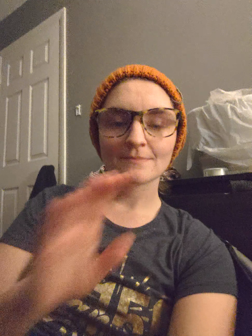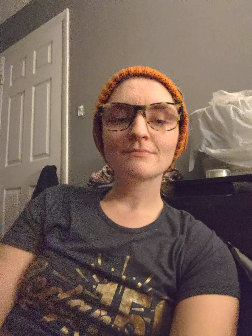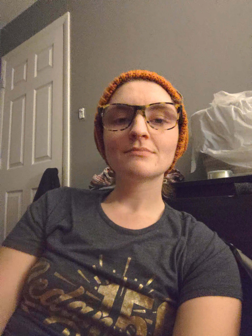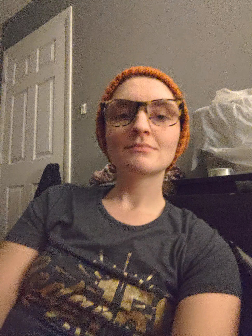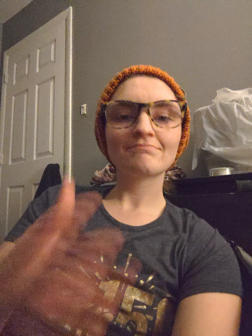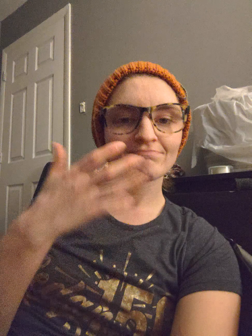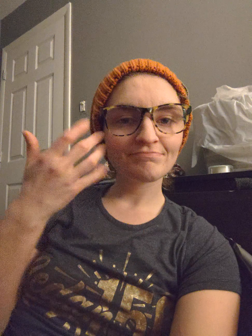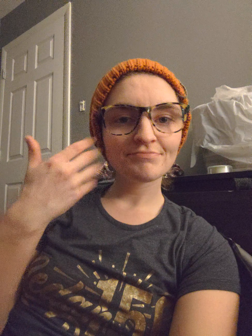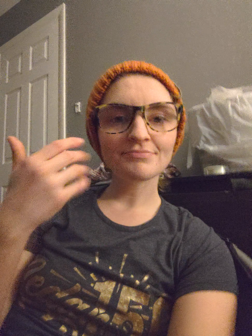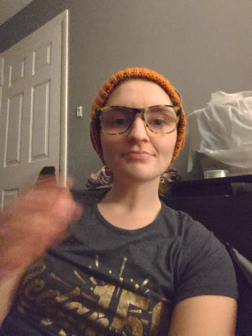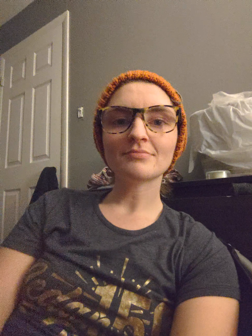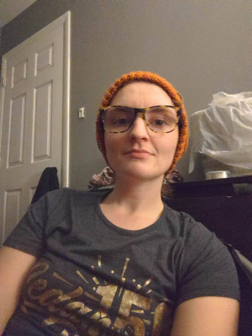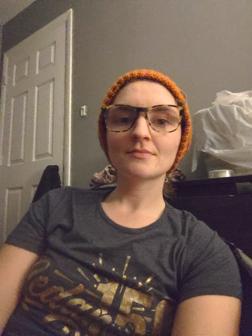tiger